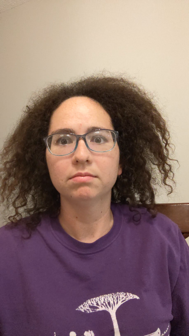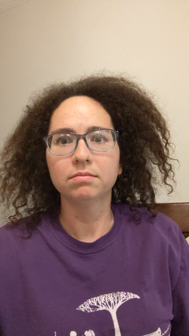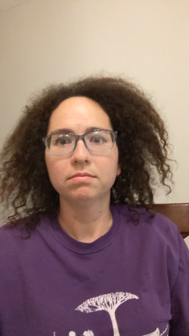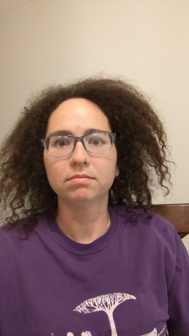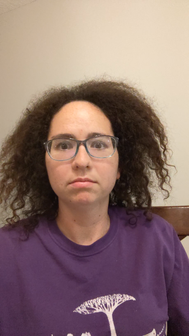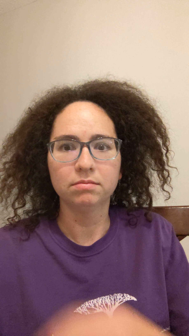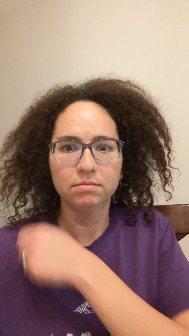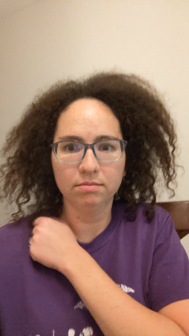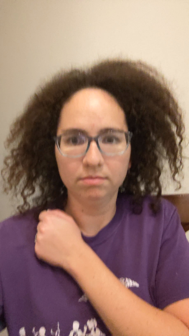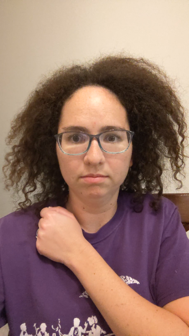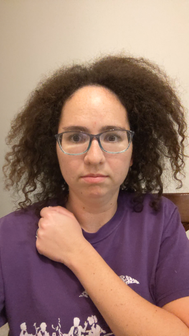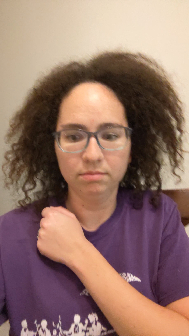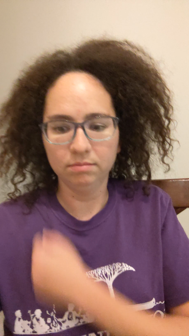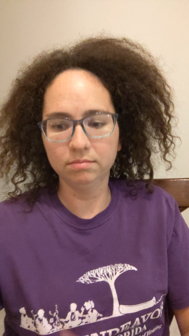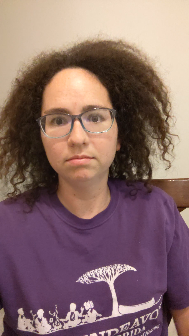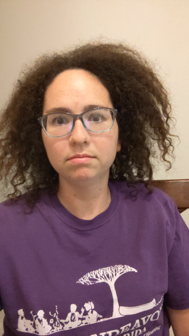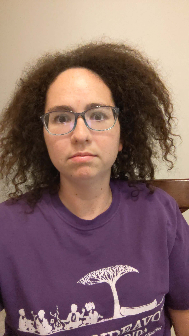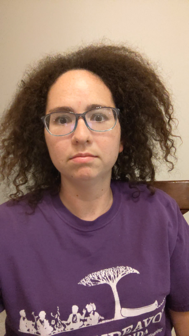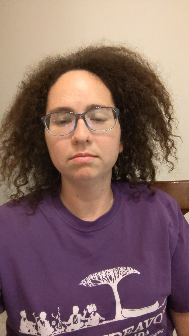hug